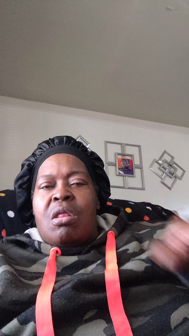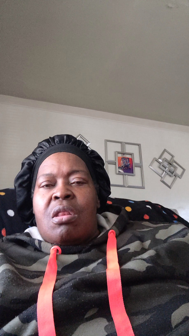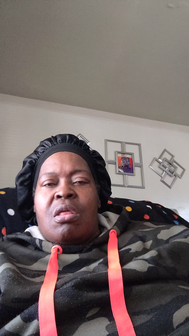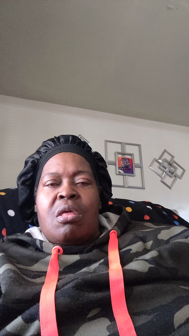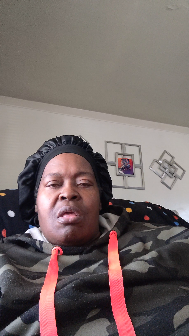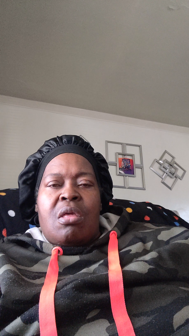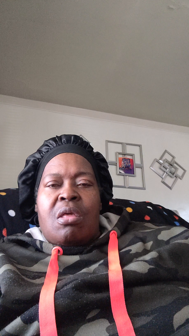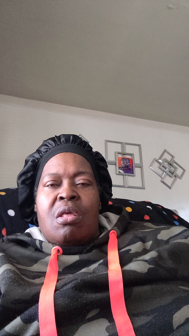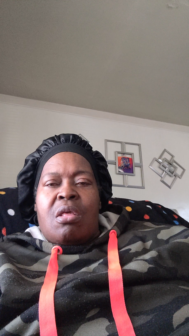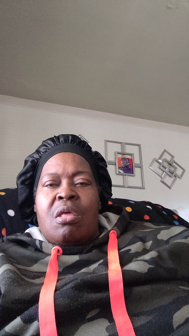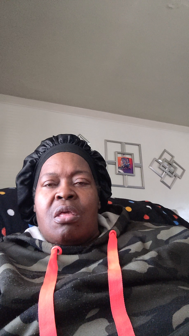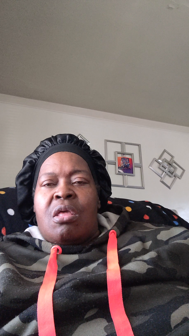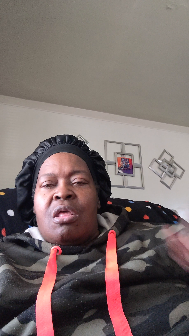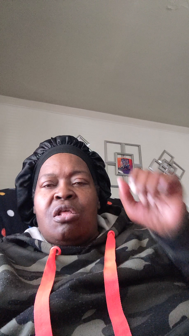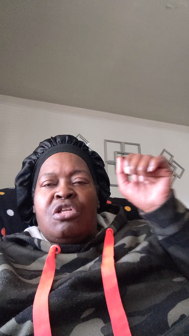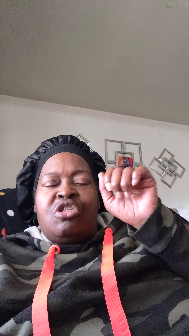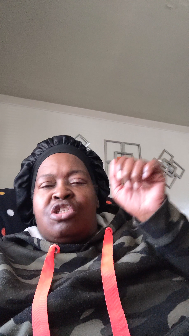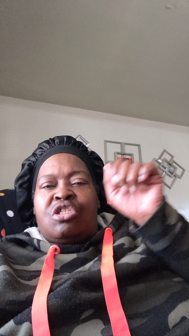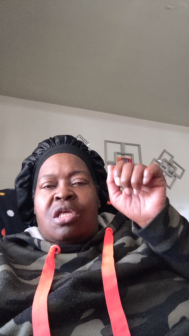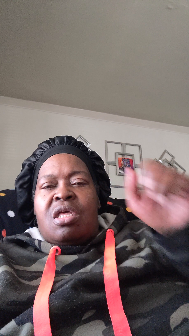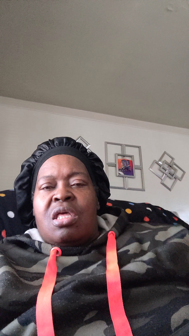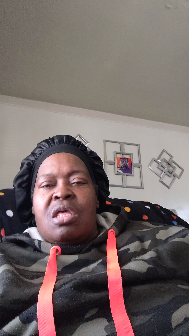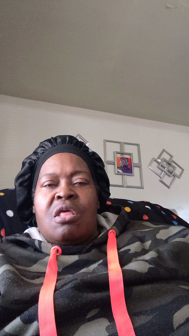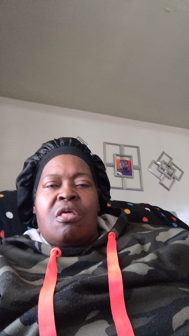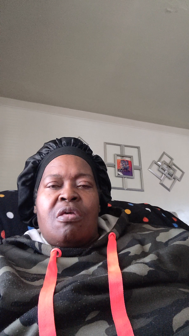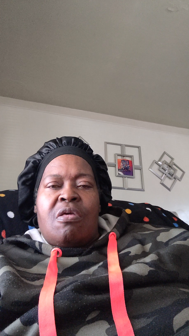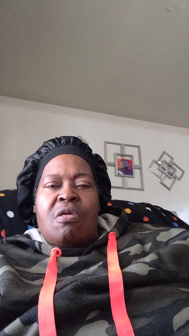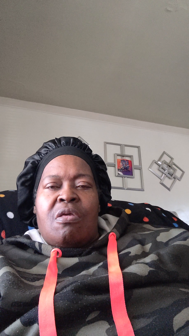shake